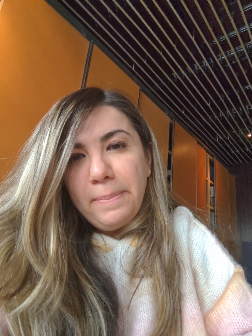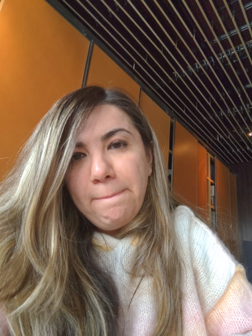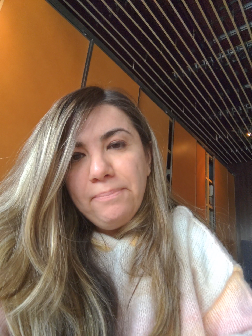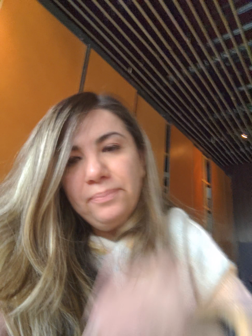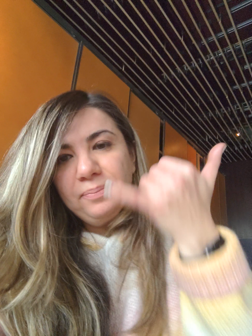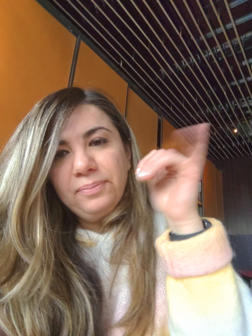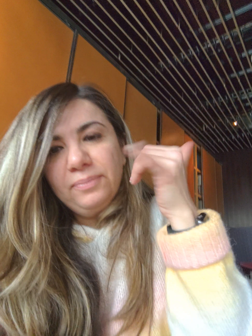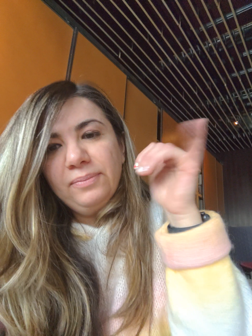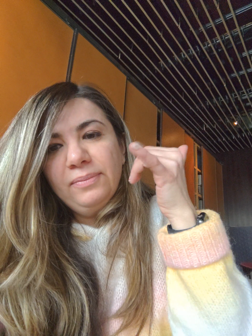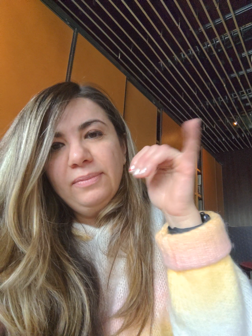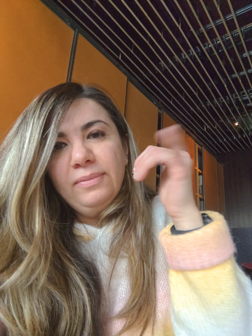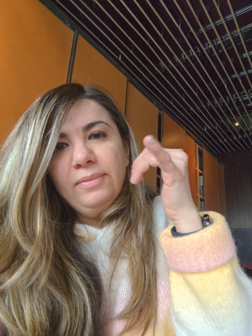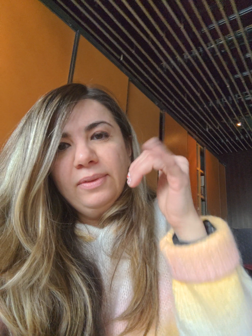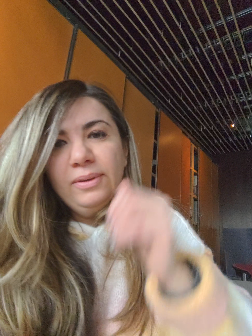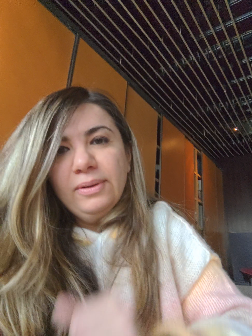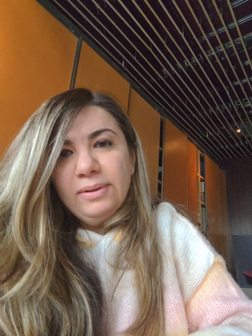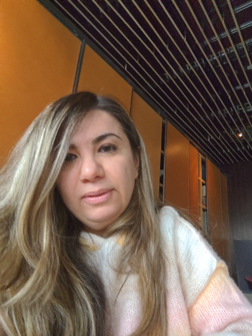yellow